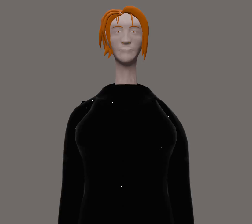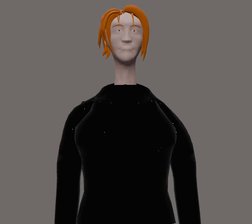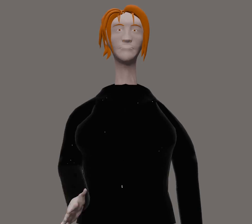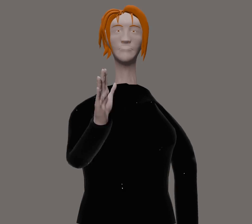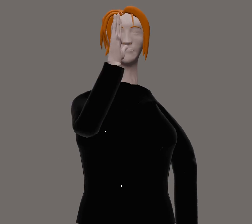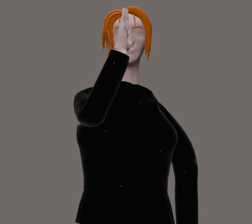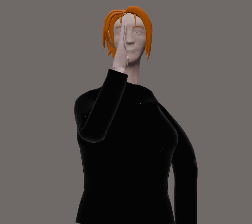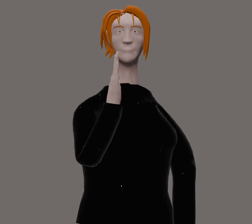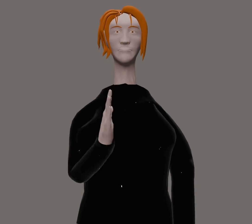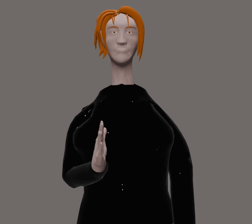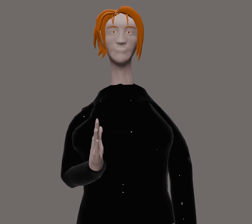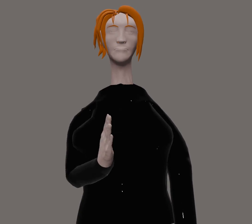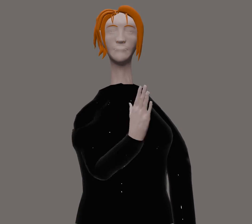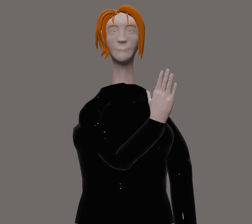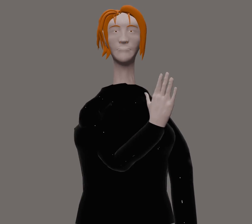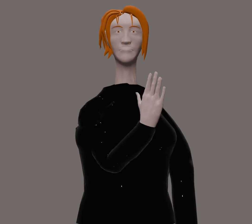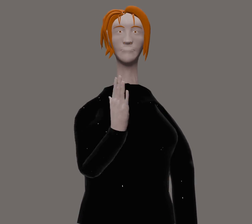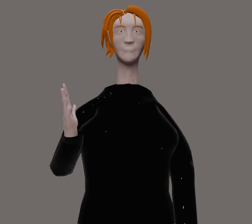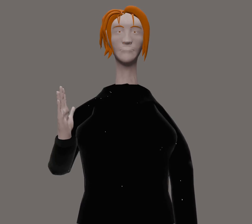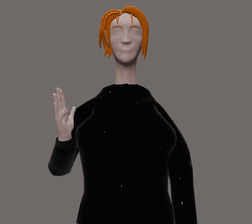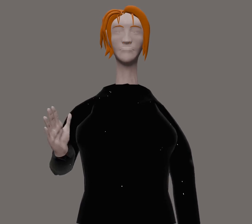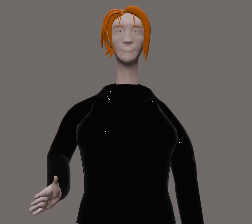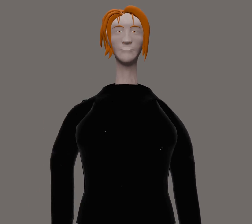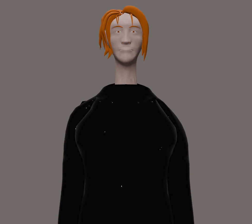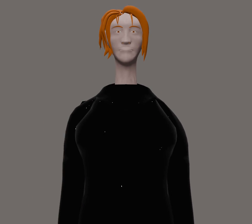Blessing